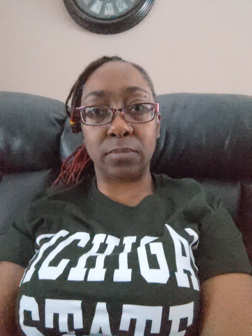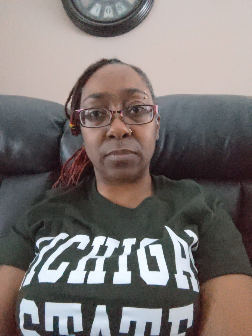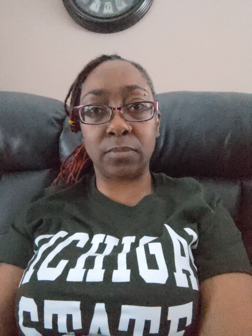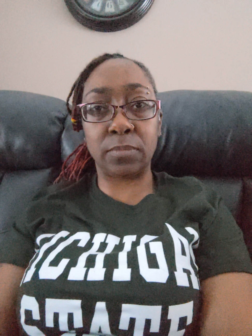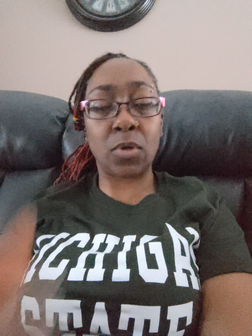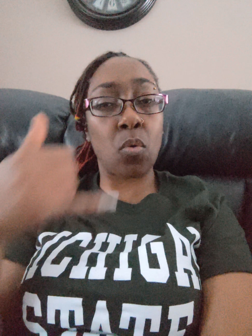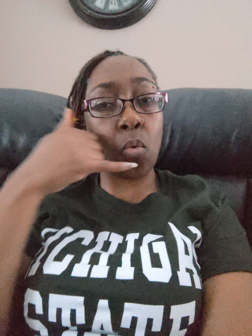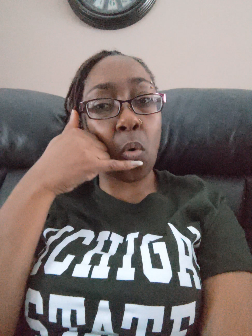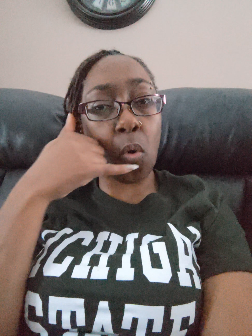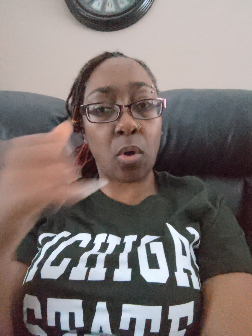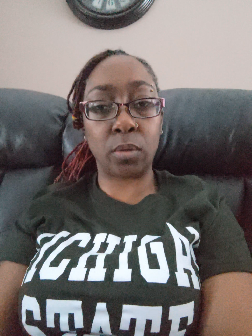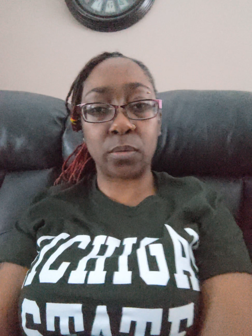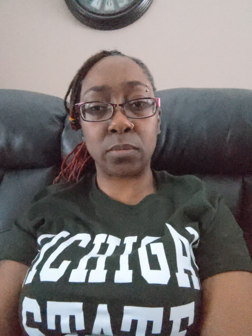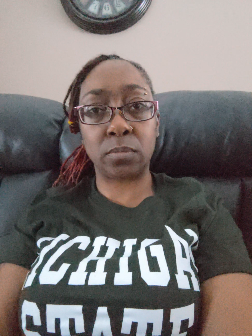call on the phone